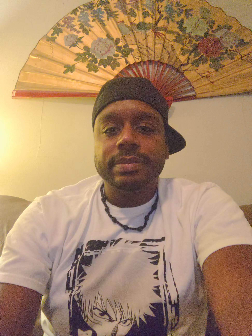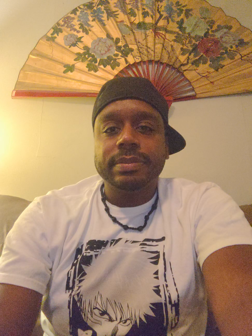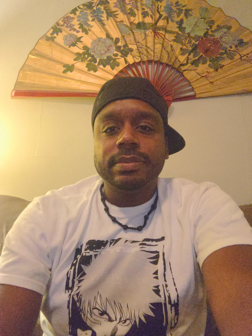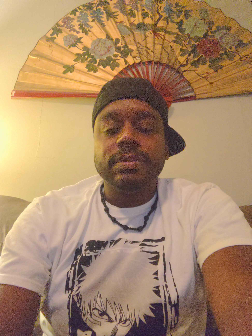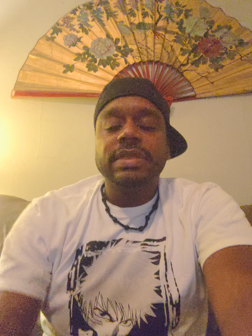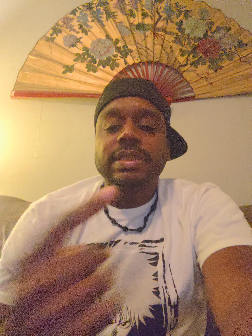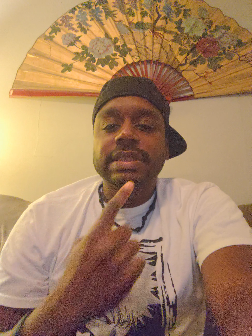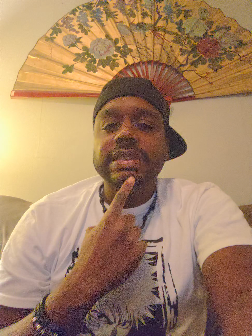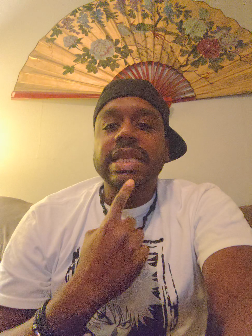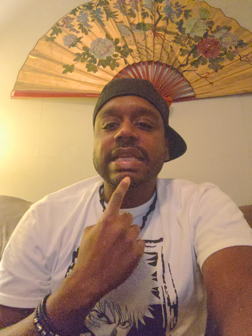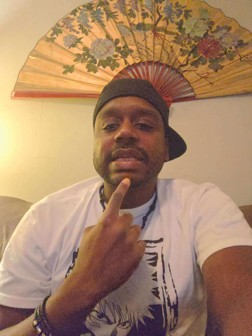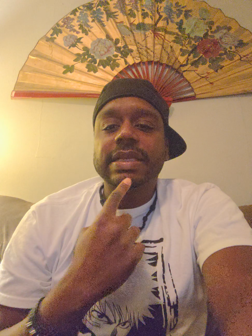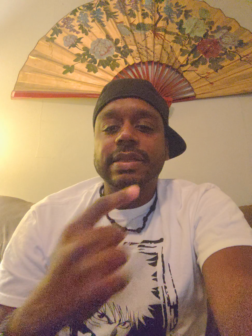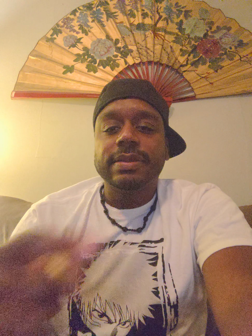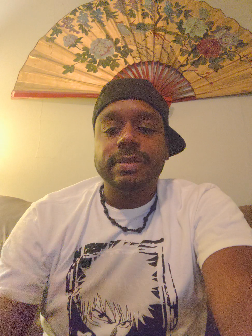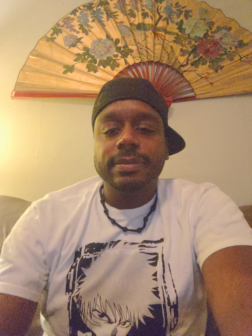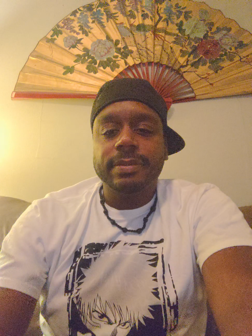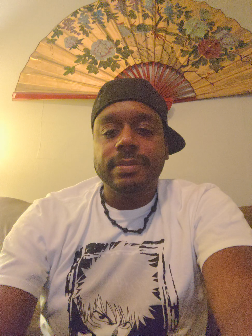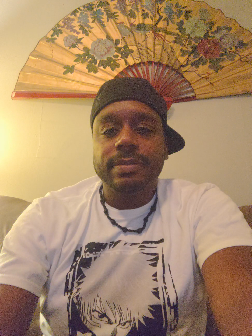say